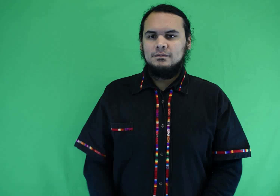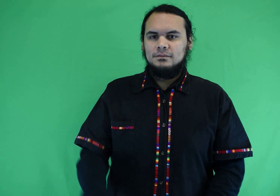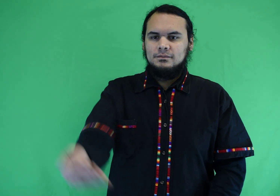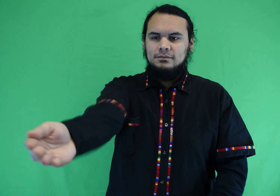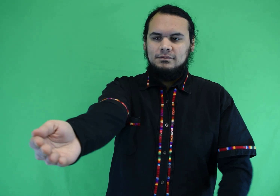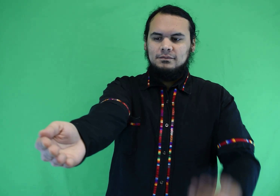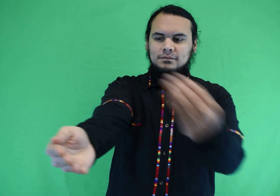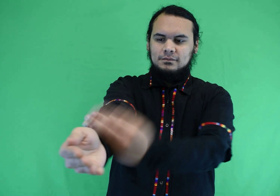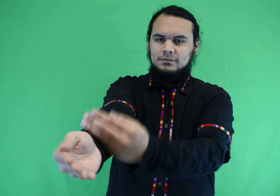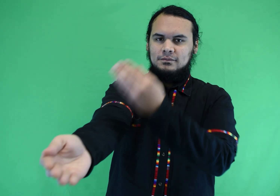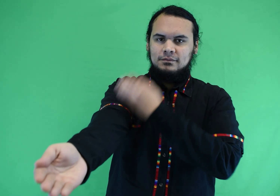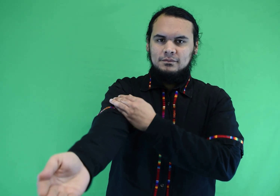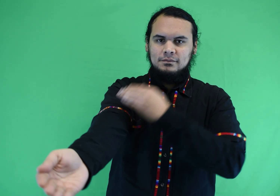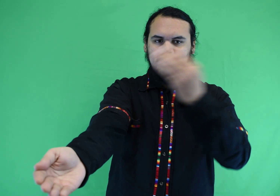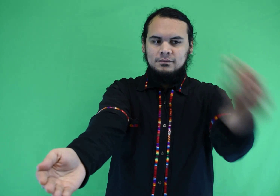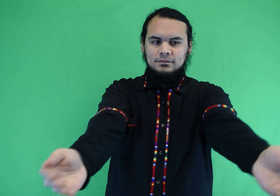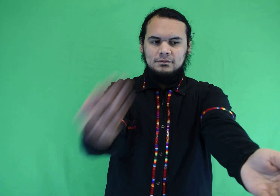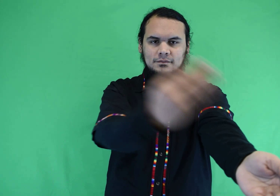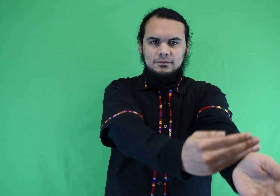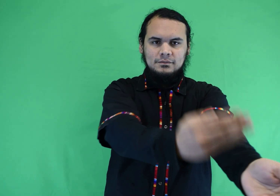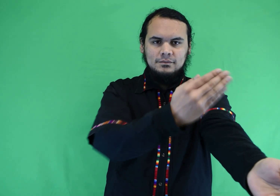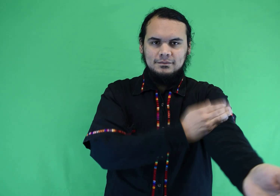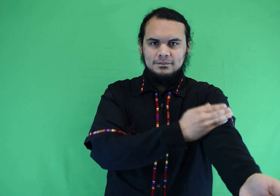articulaciones